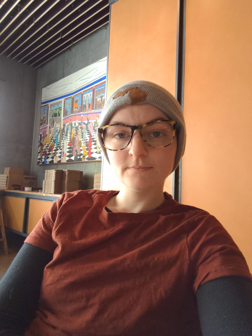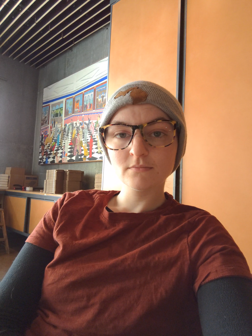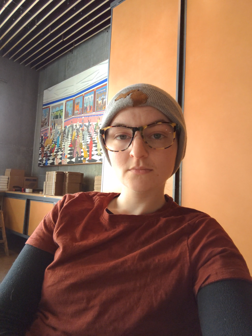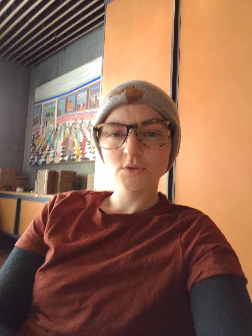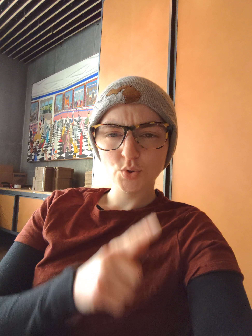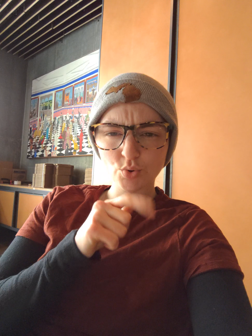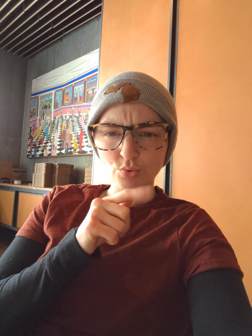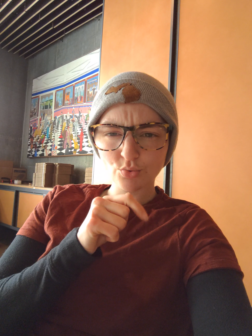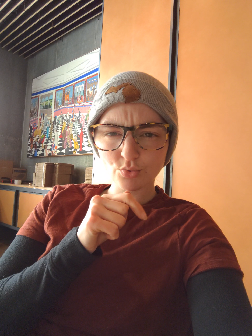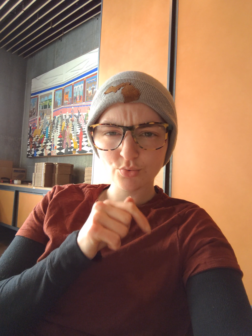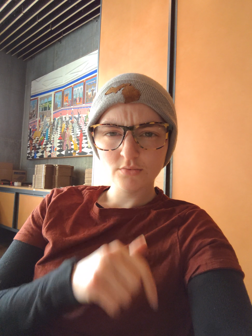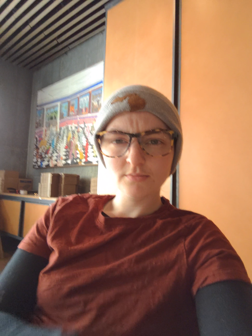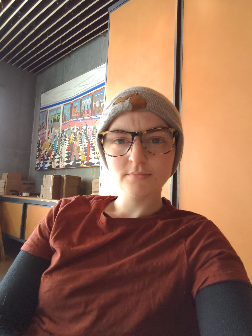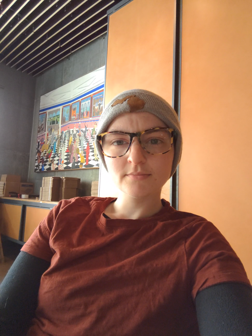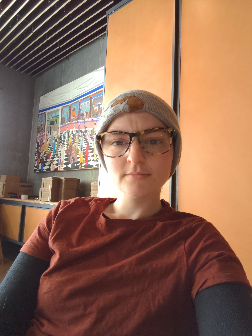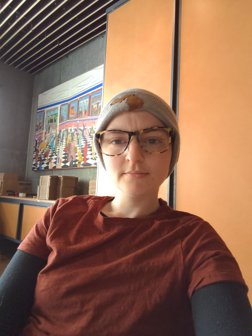who